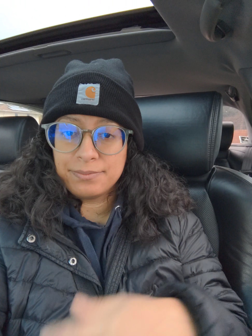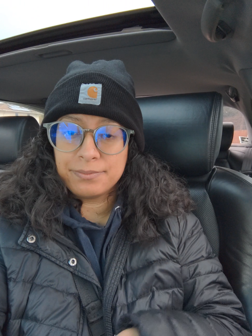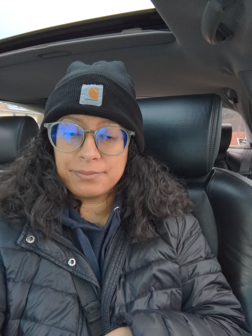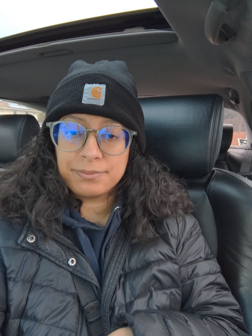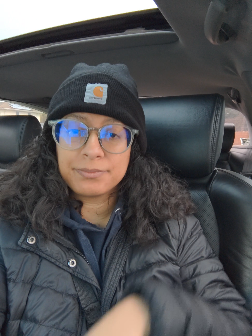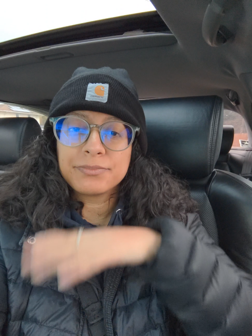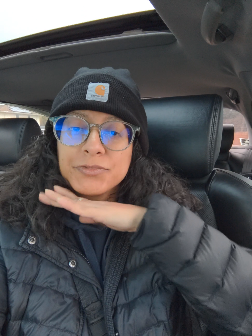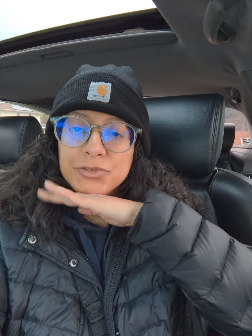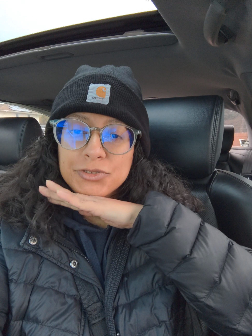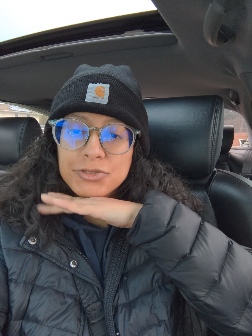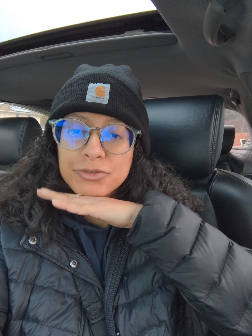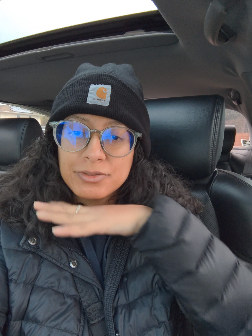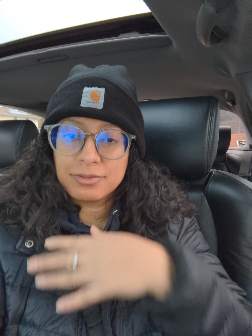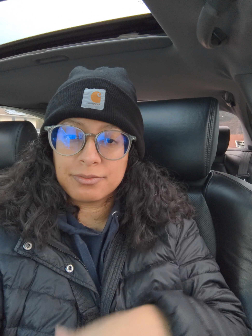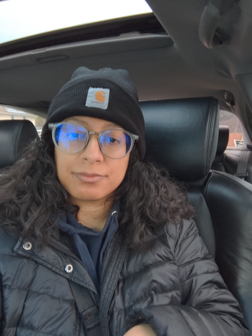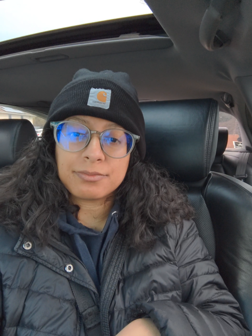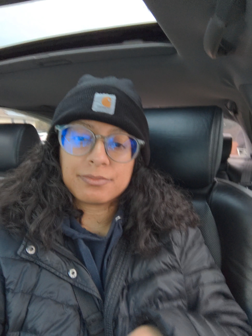dirty